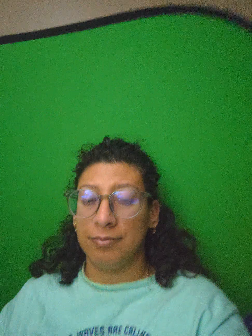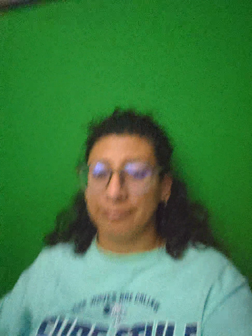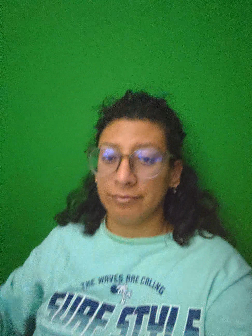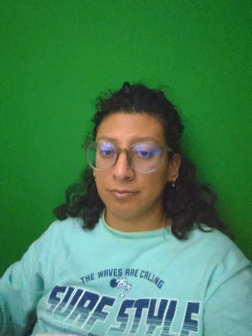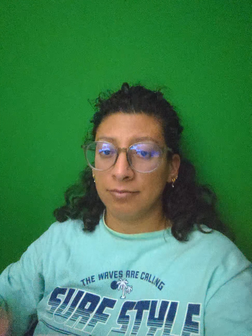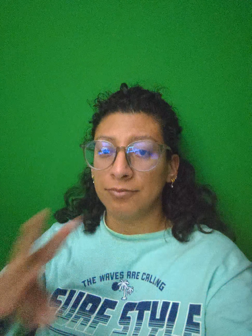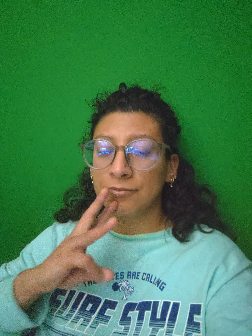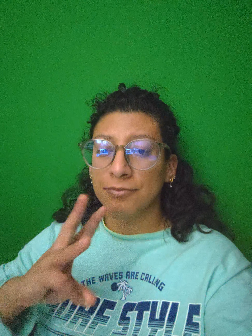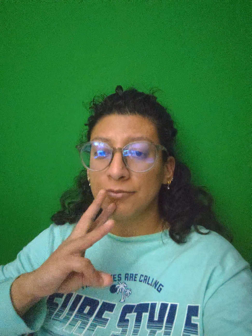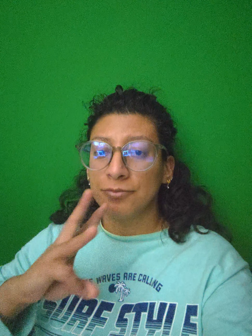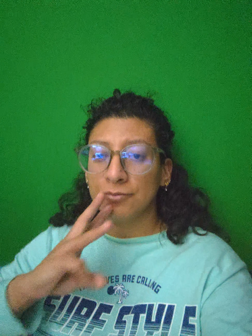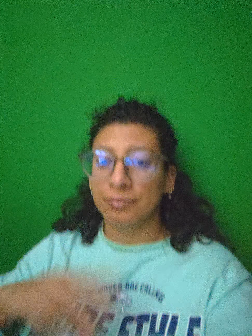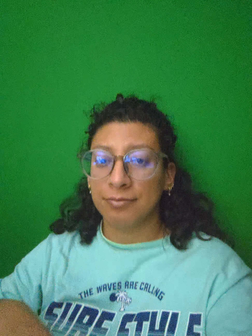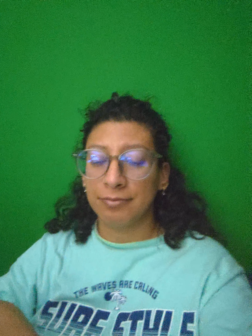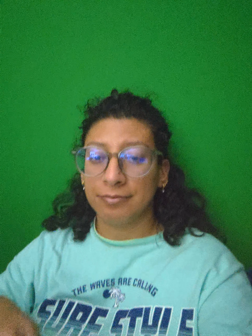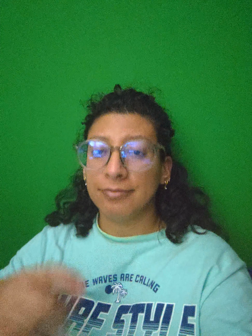water